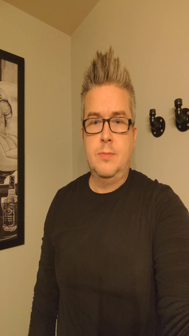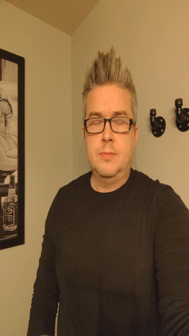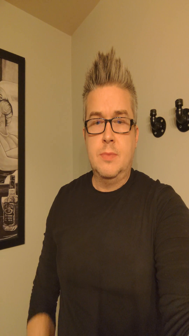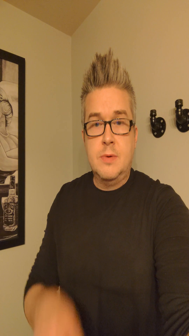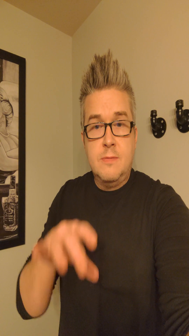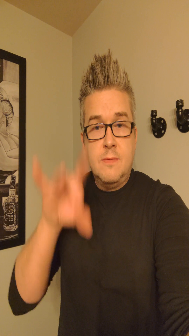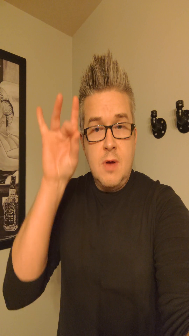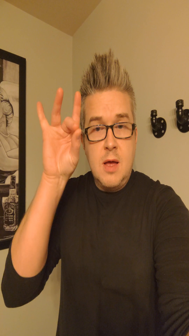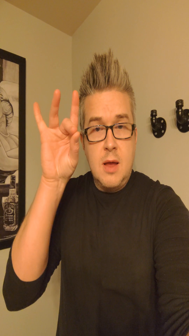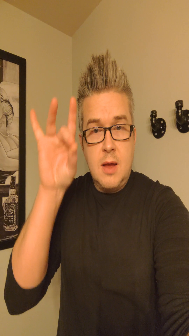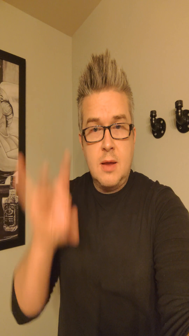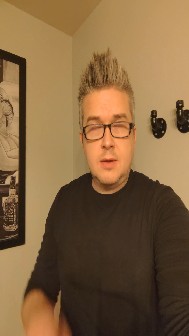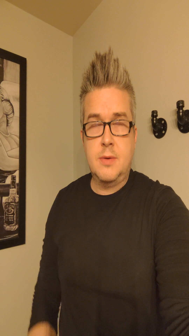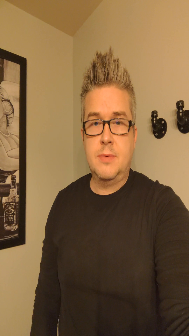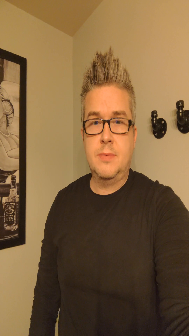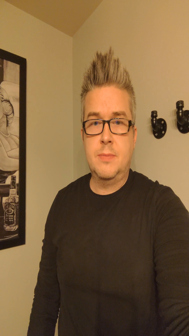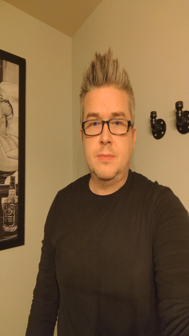find